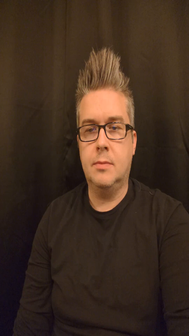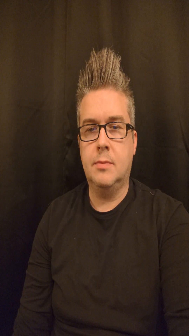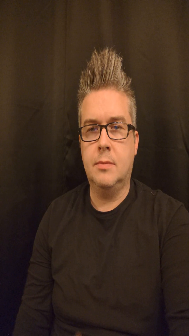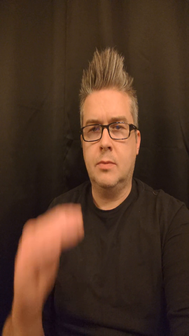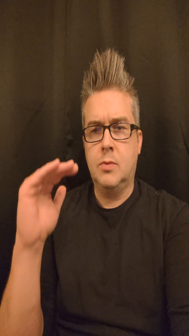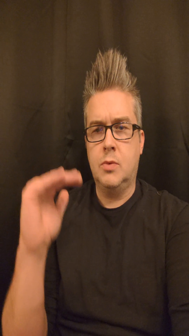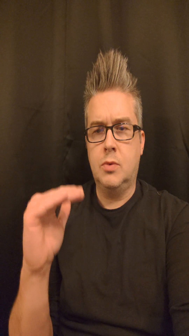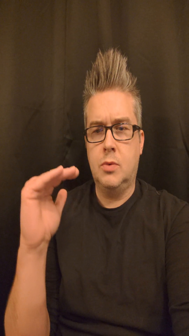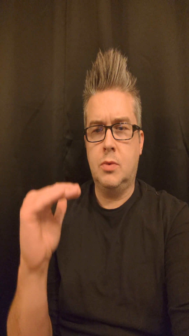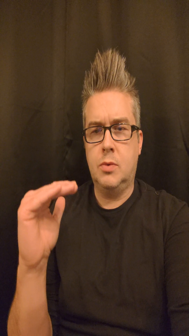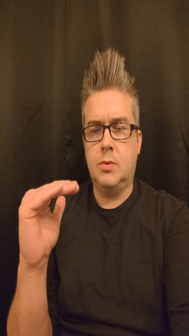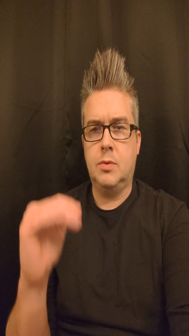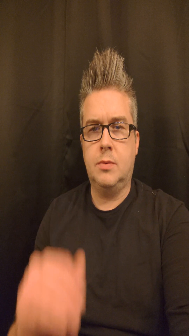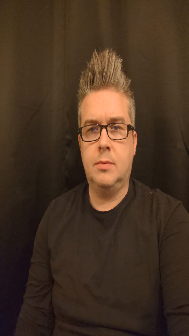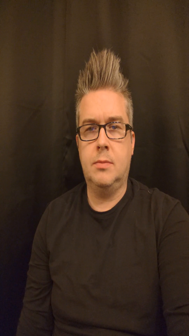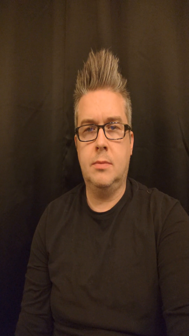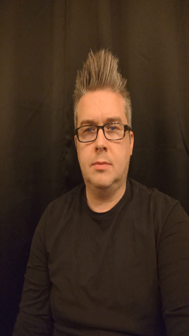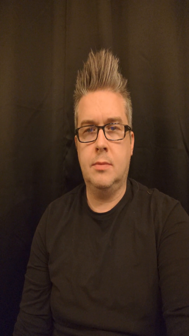child